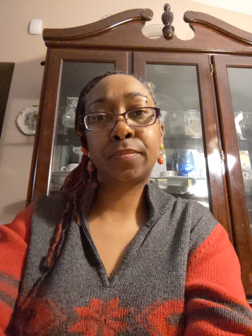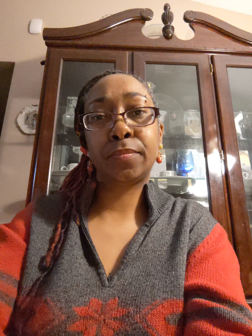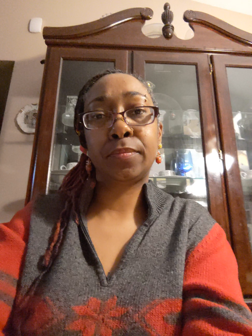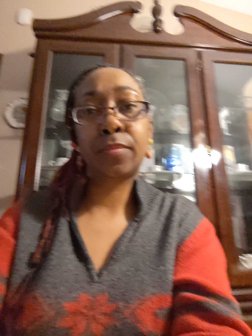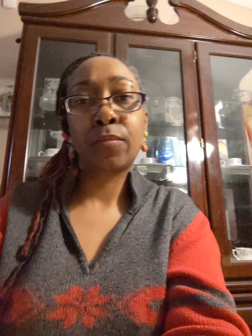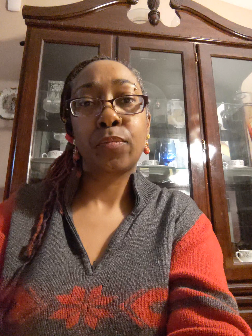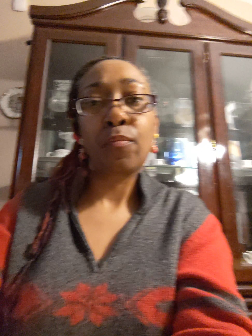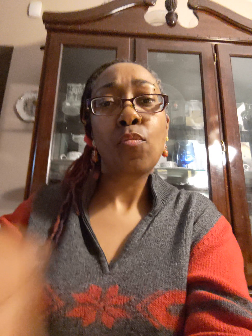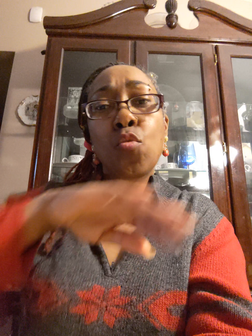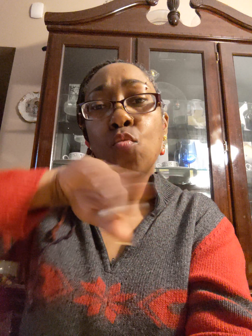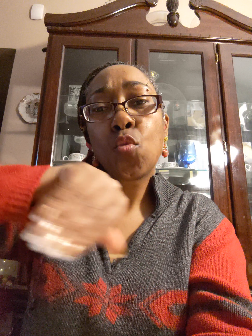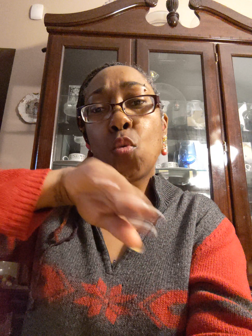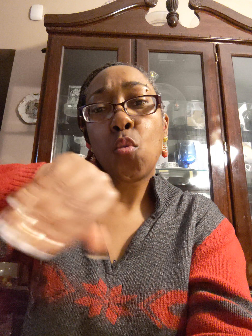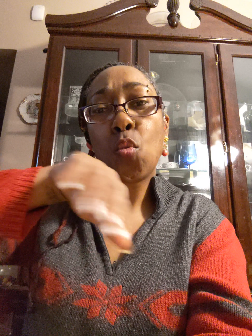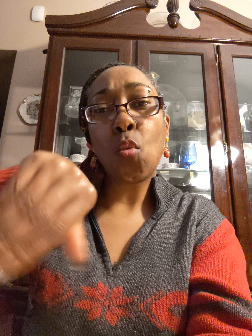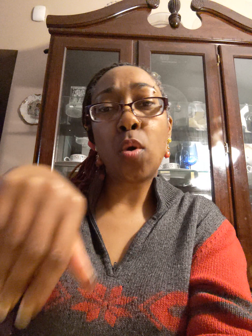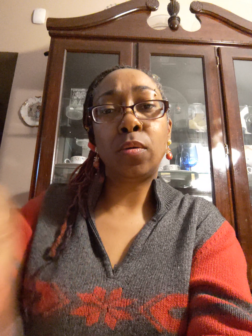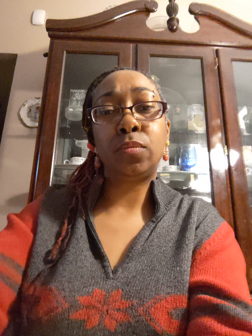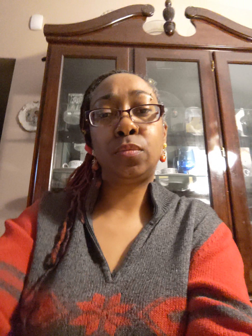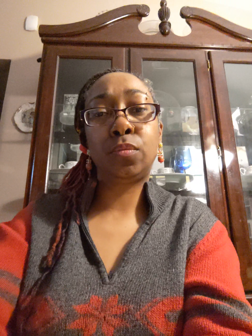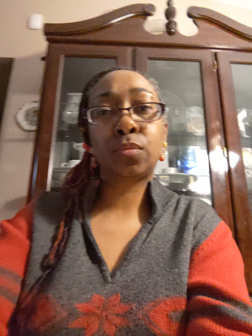pool